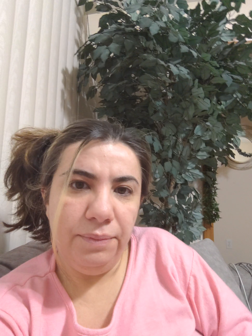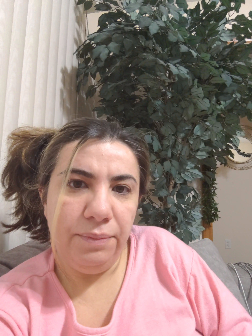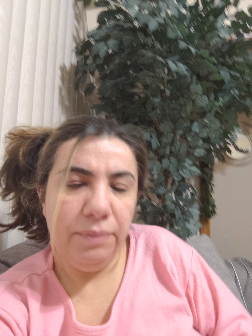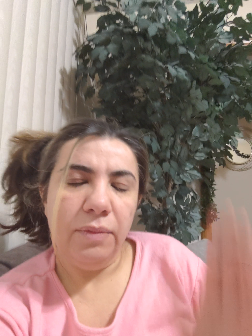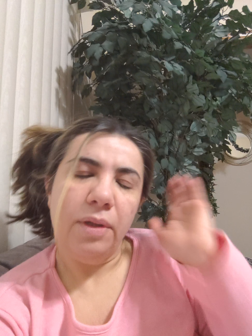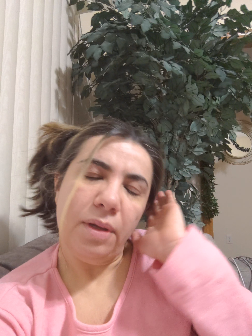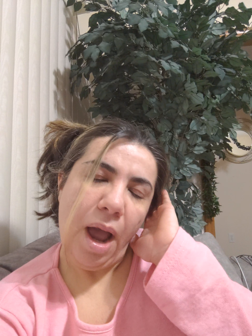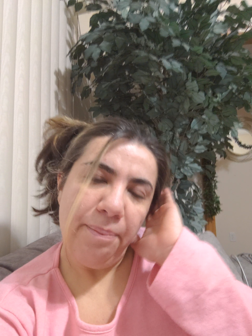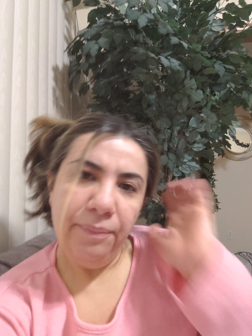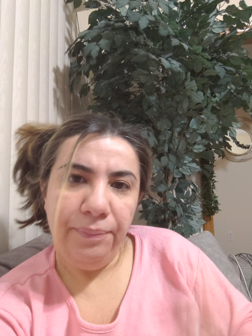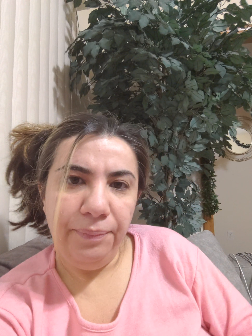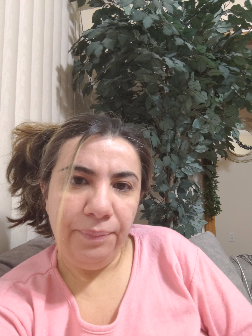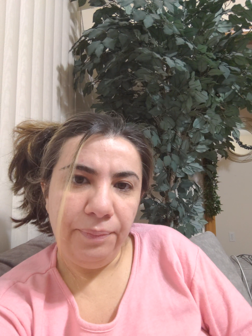bed